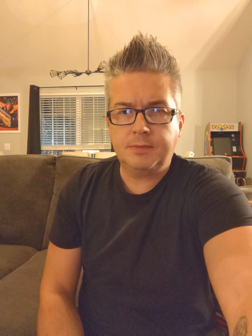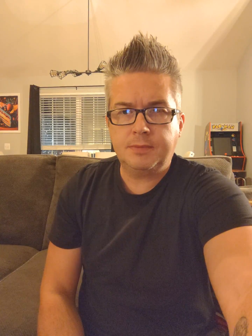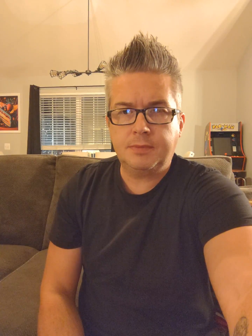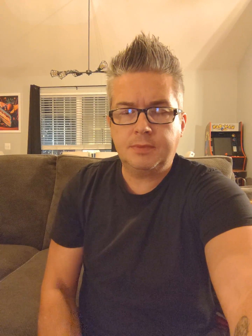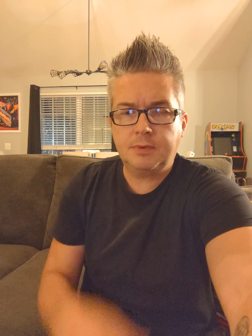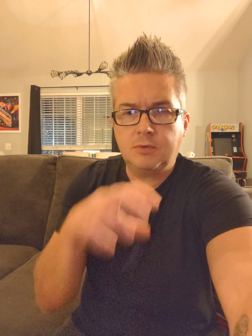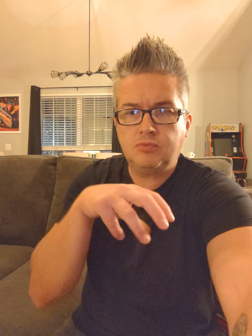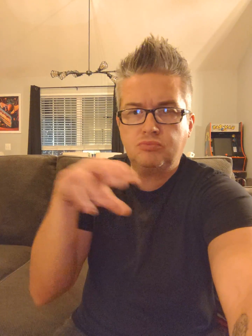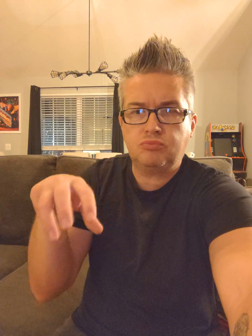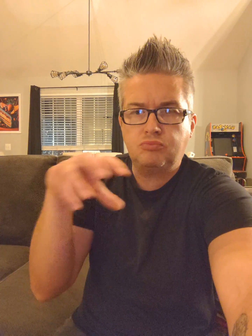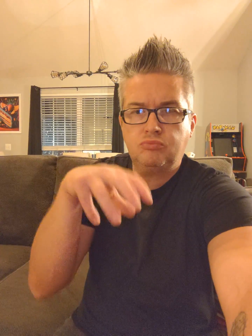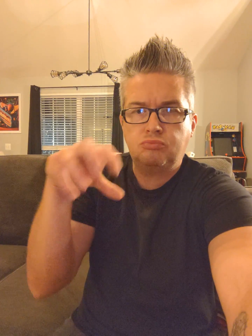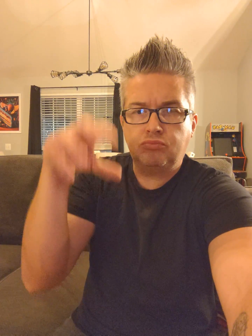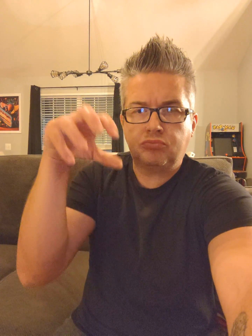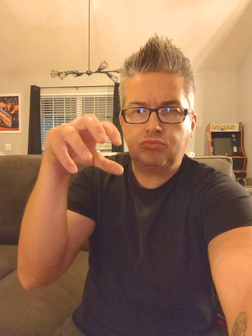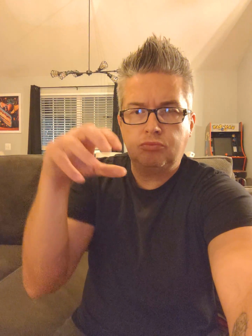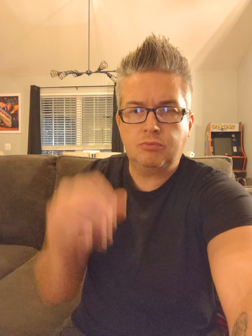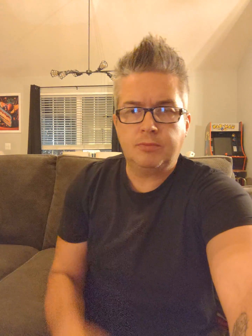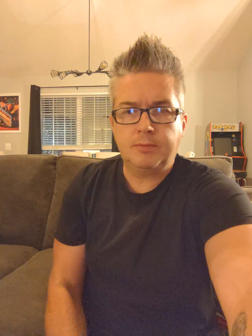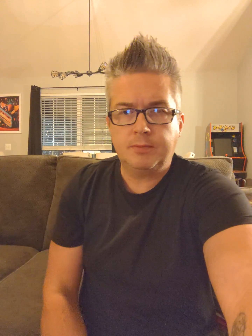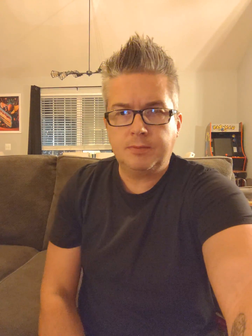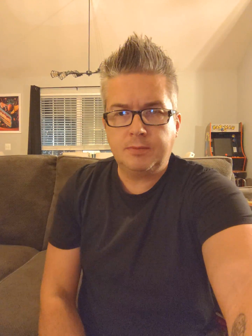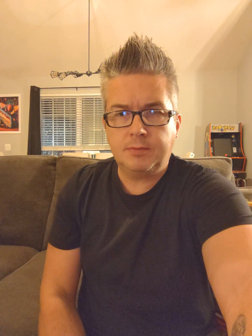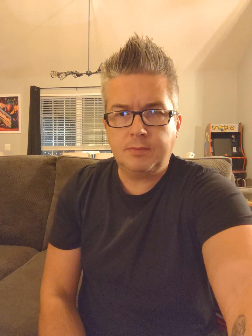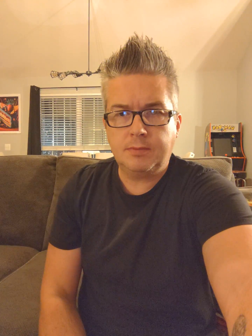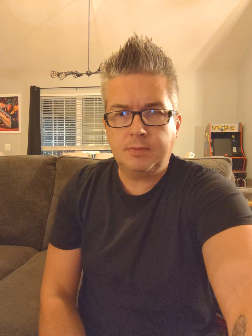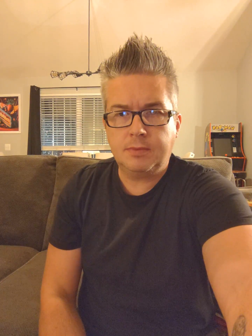block